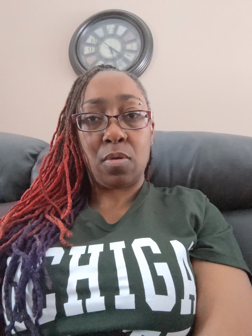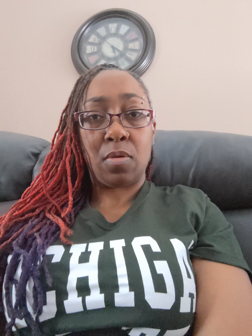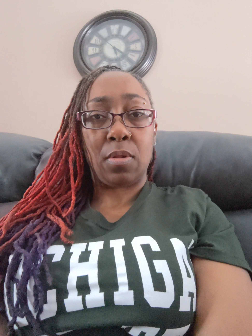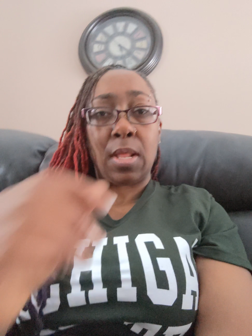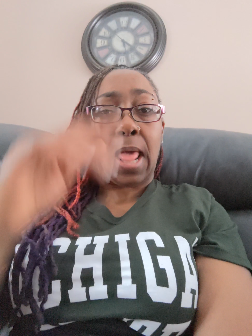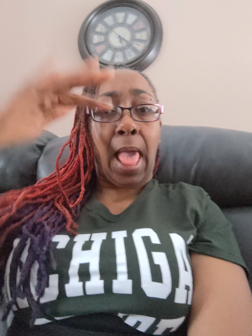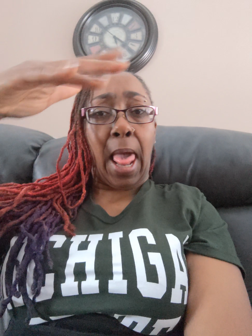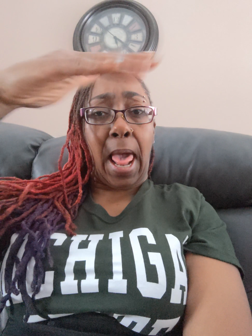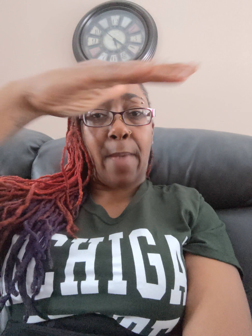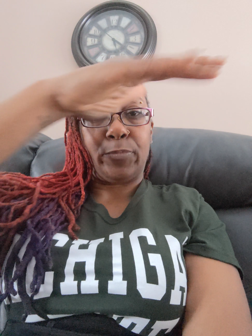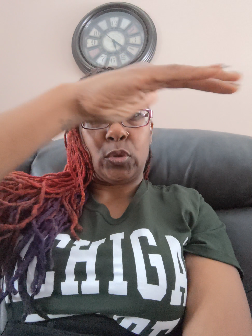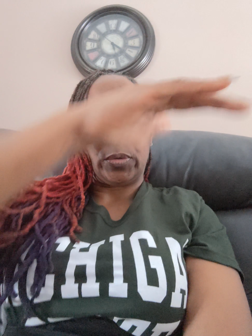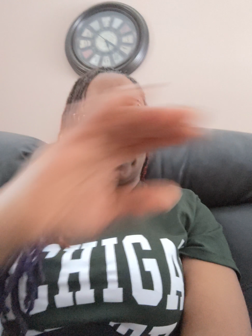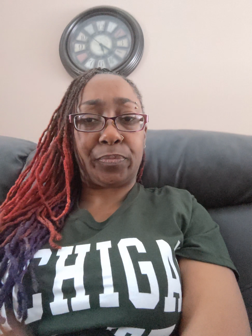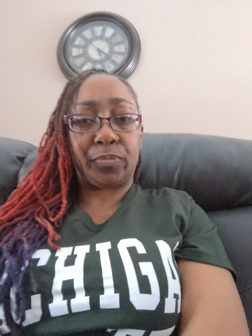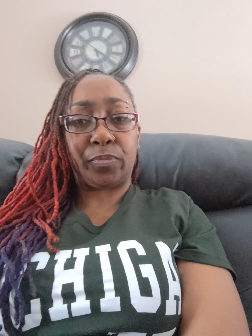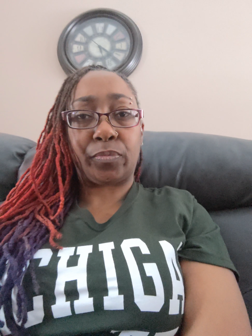helicopter